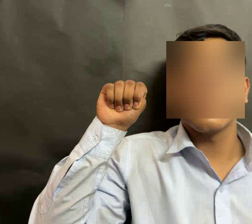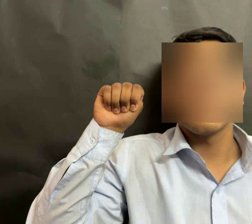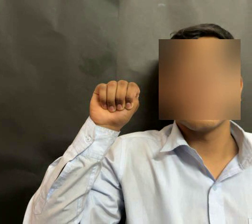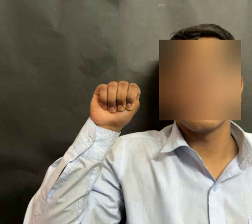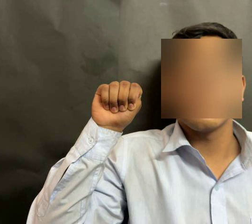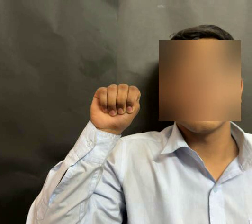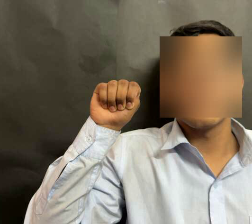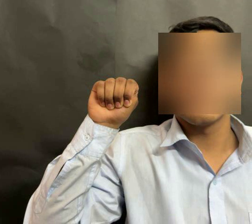M